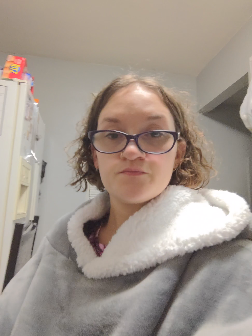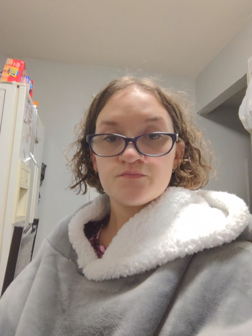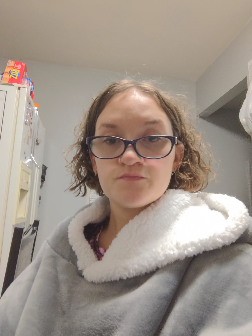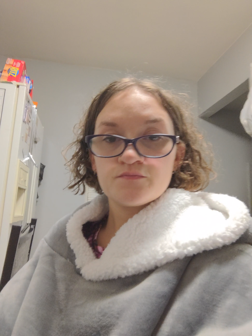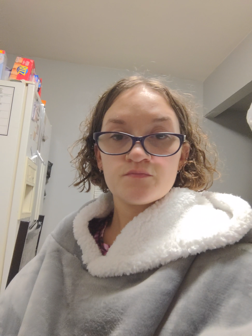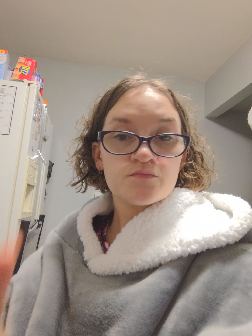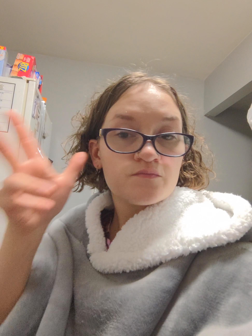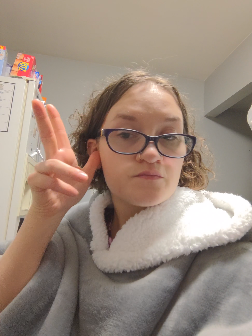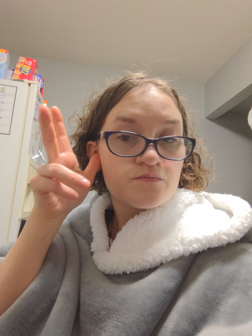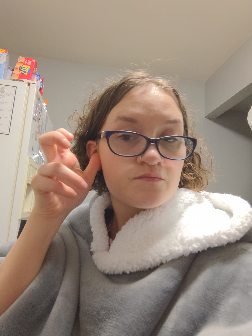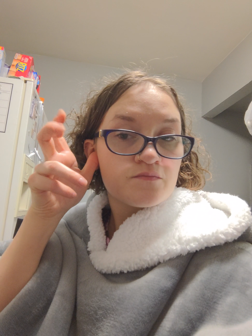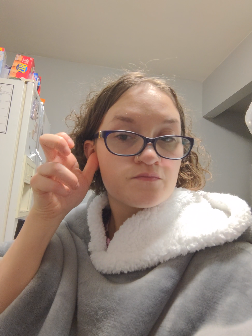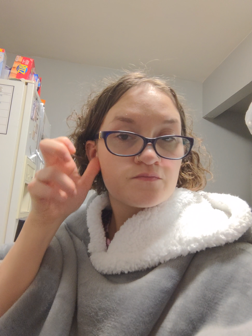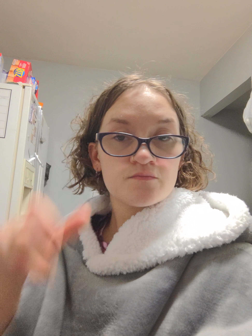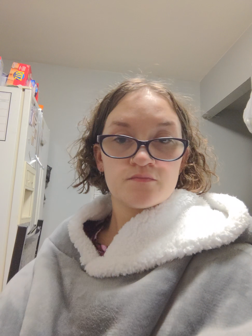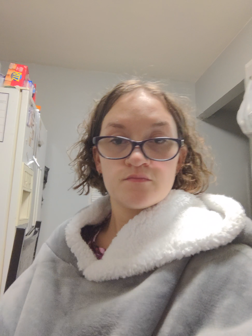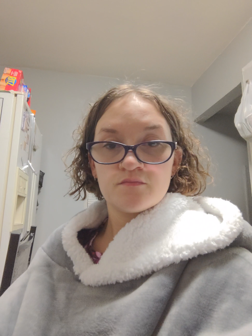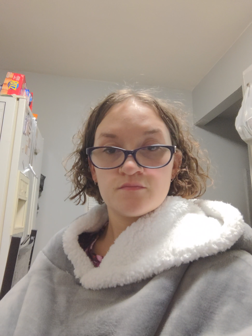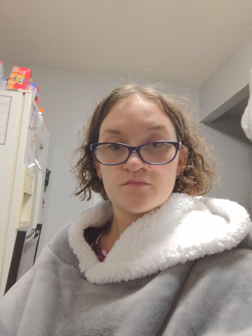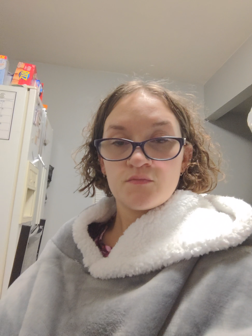hear